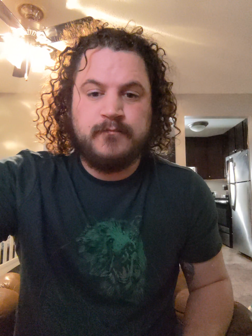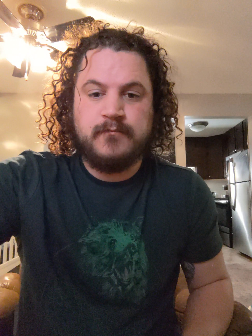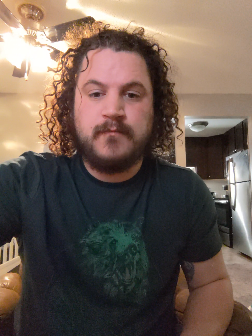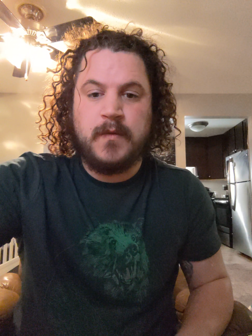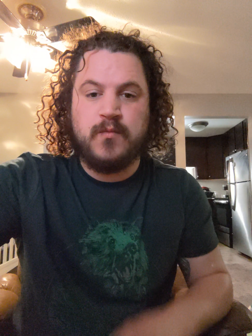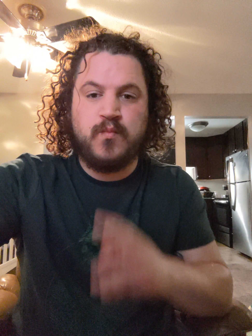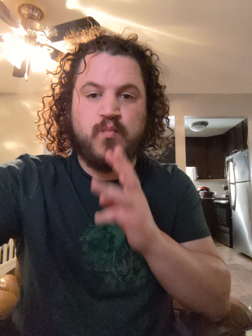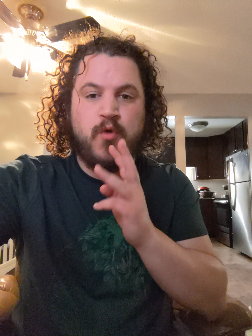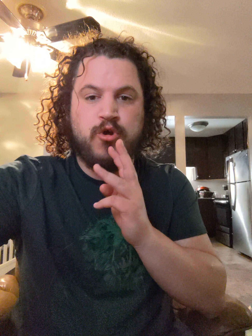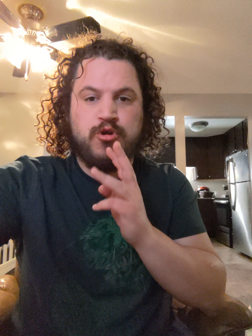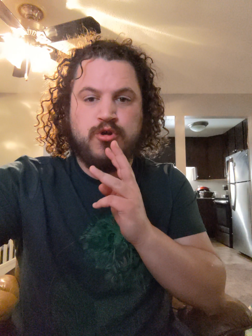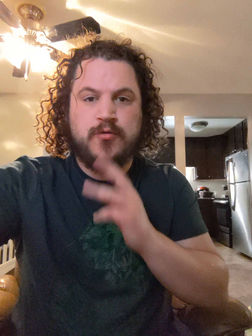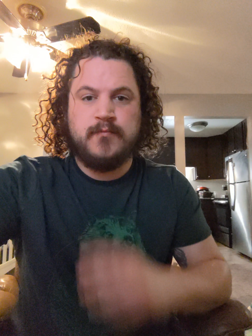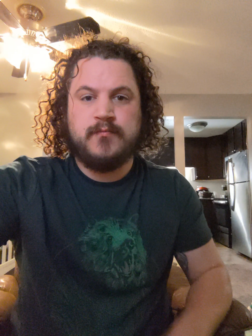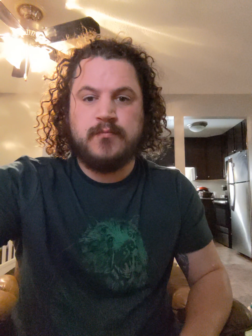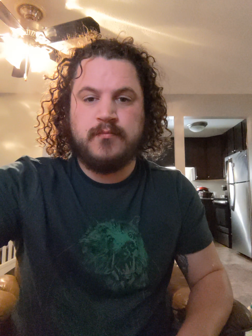water